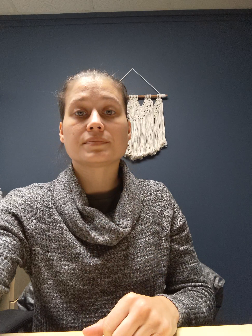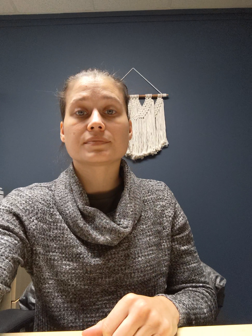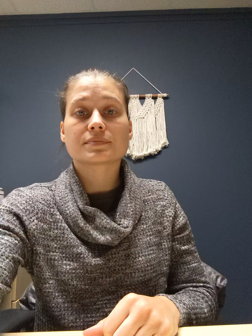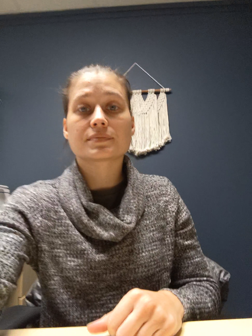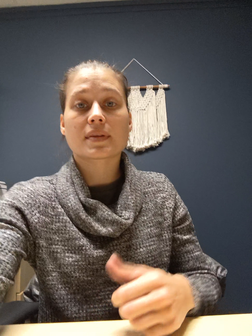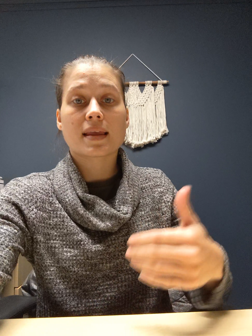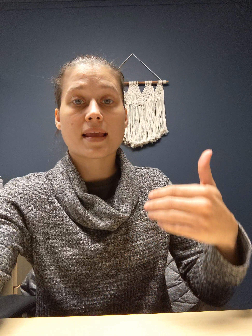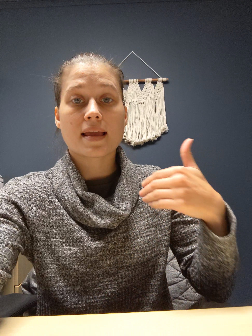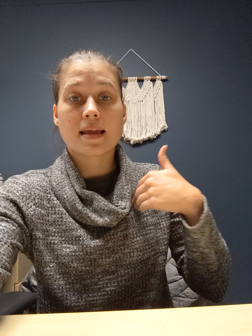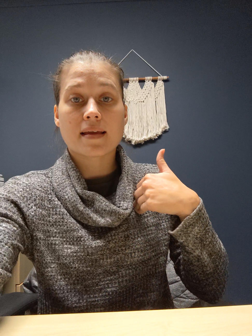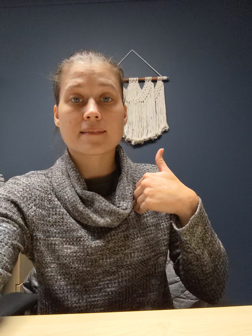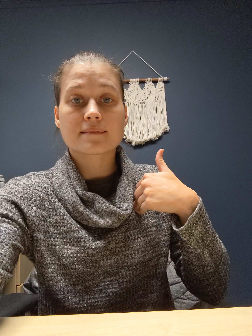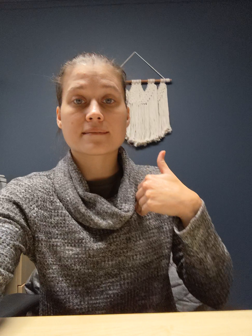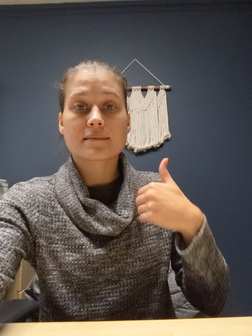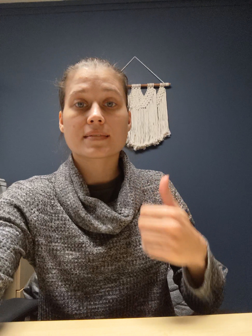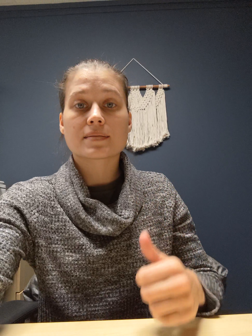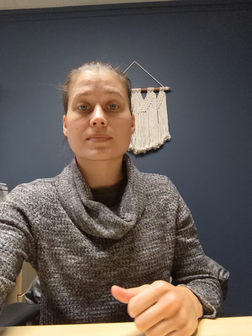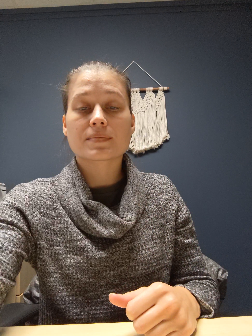have